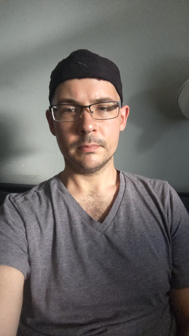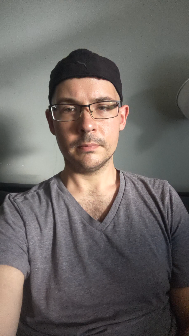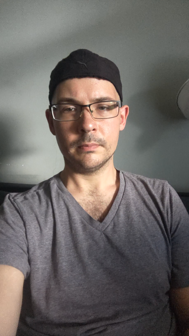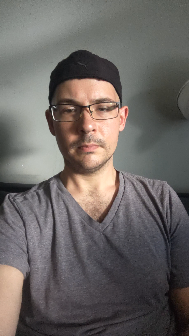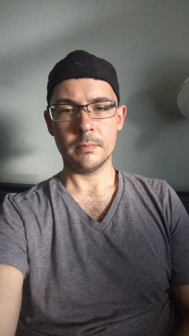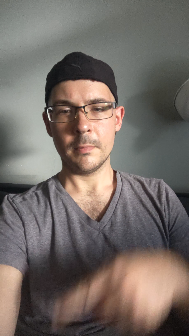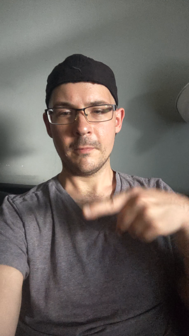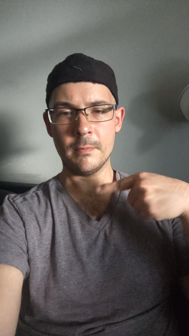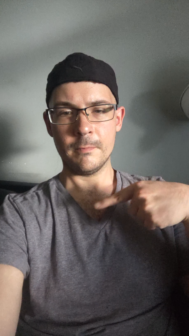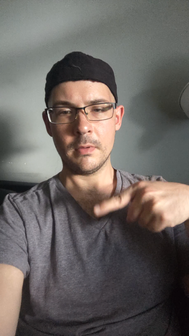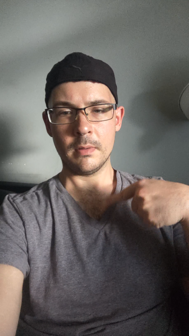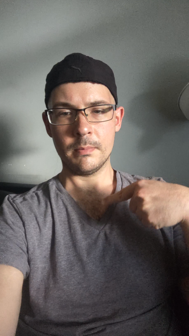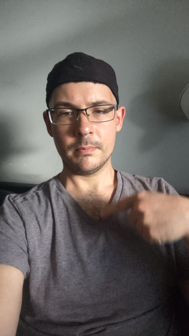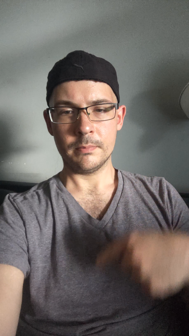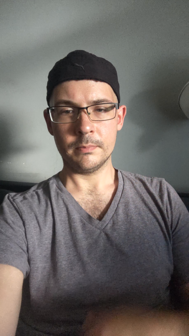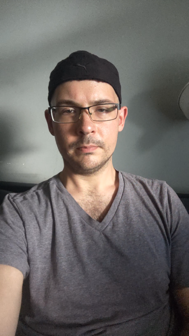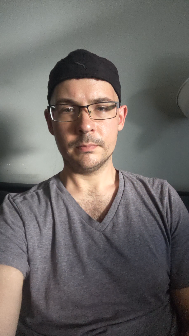flip-flop